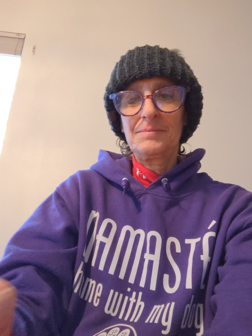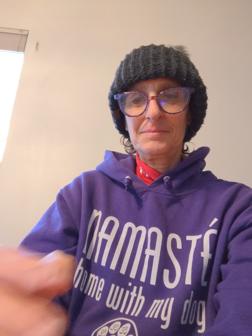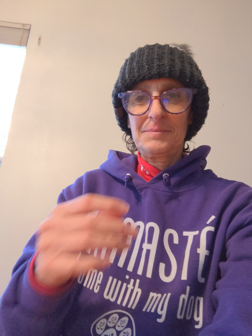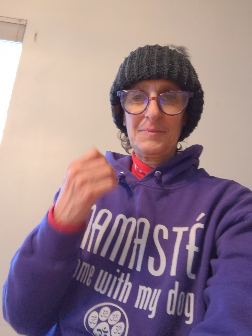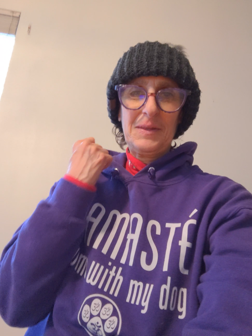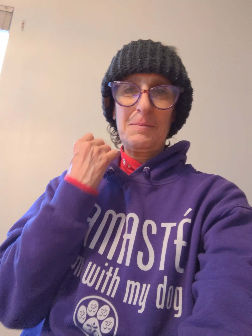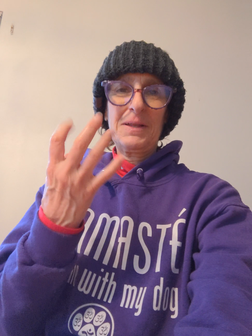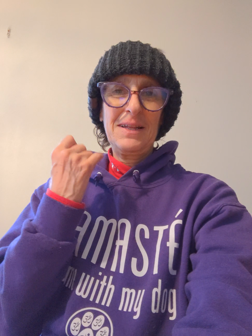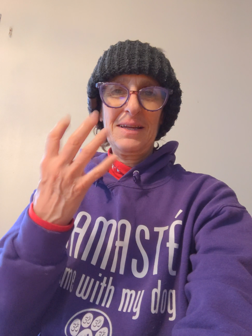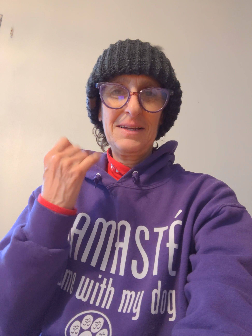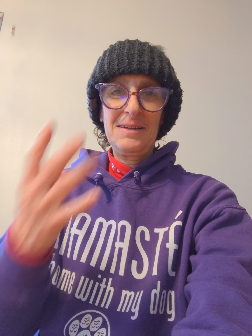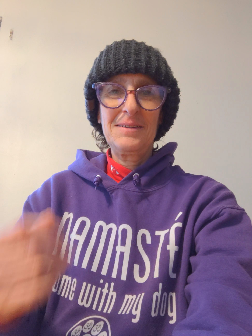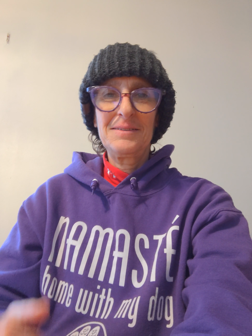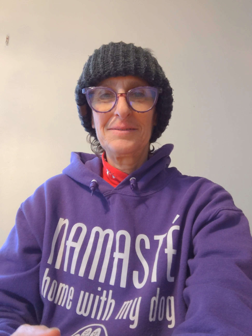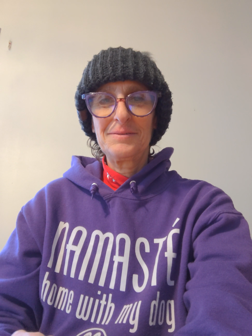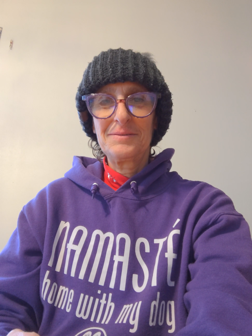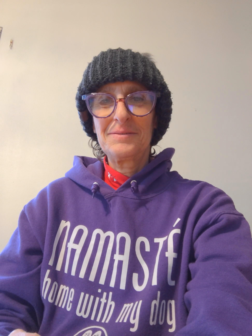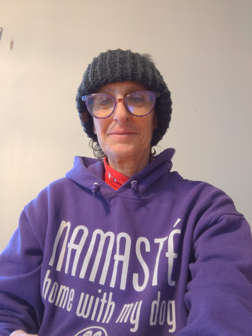many